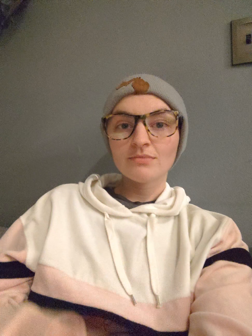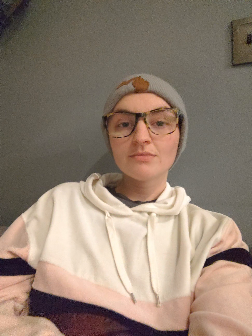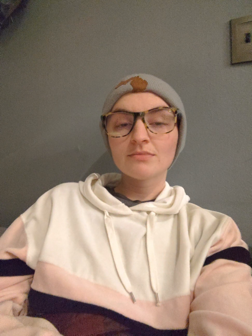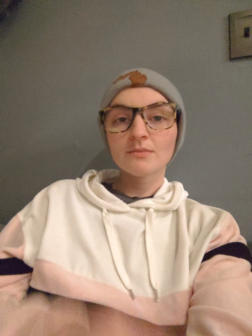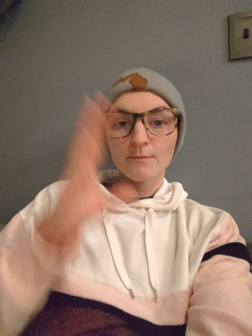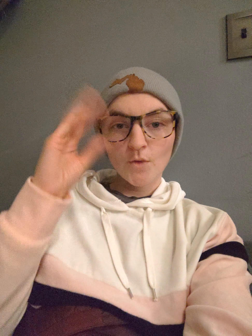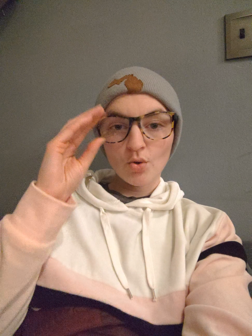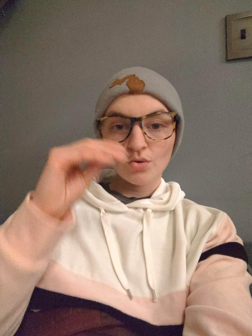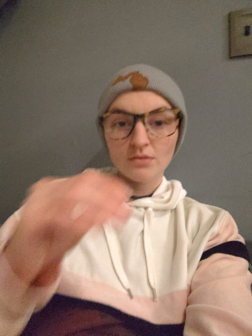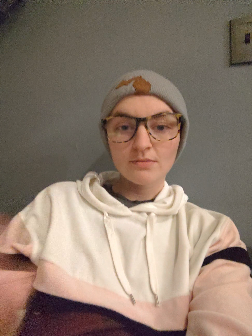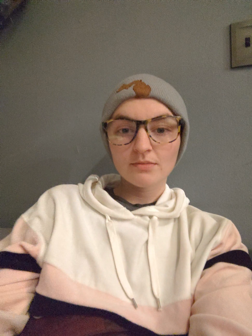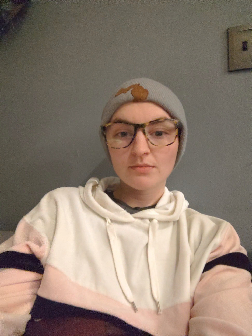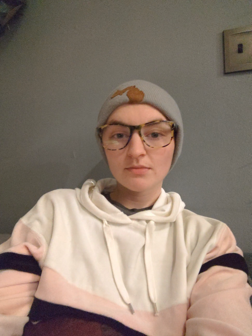boy